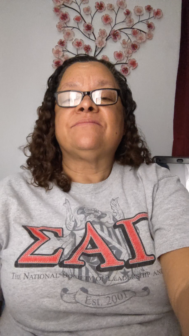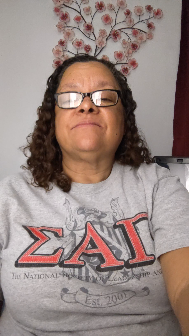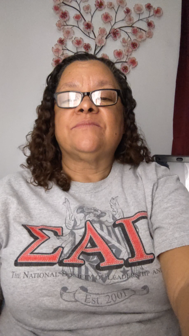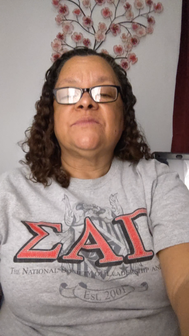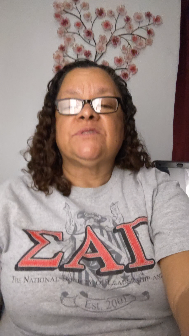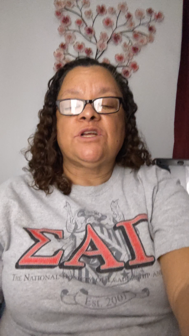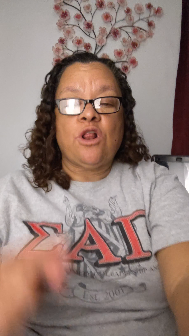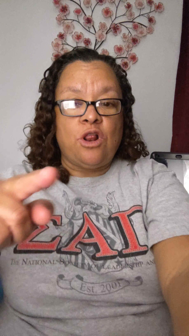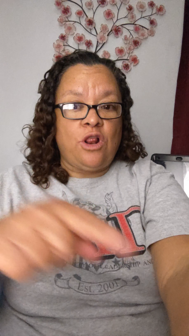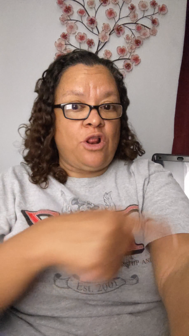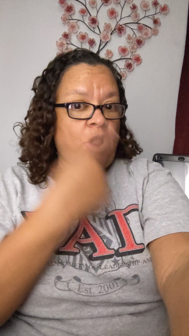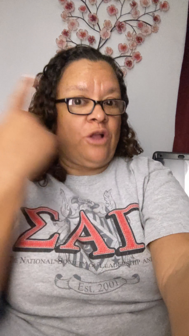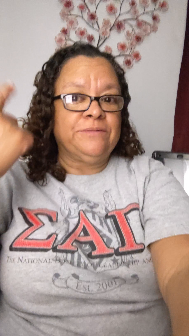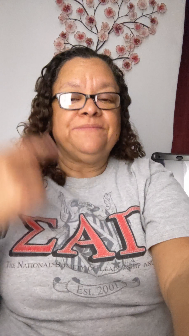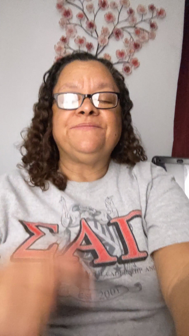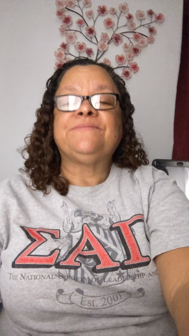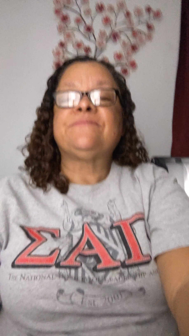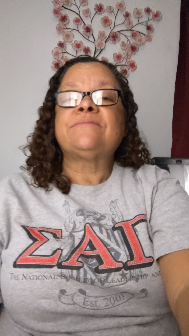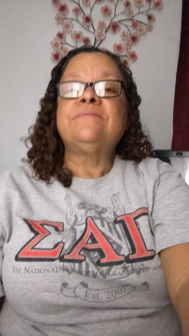long